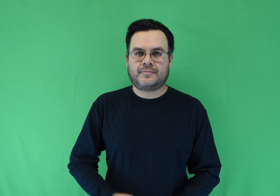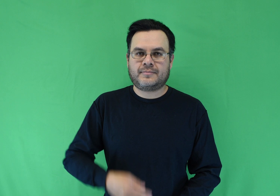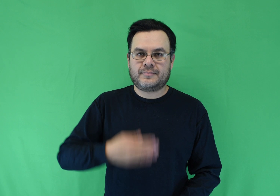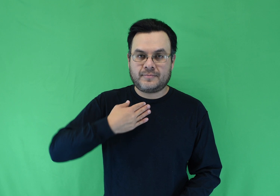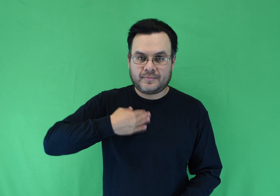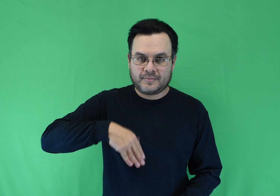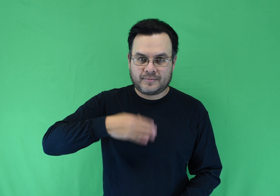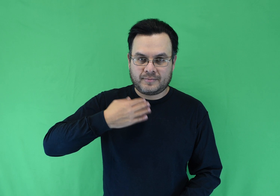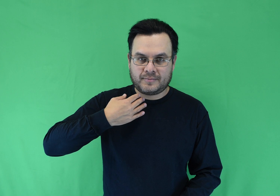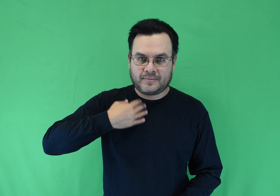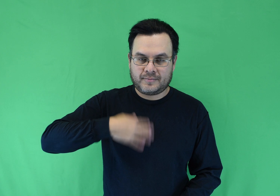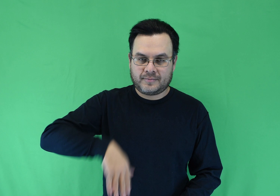baño